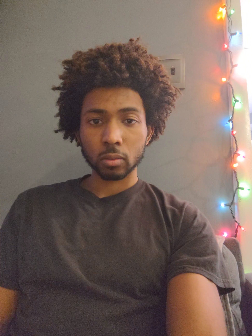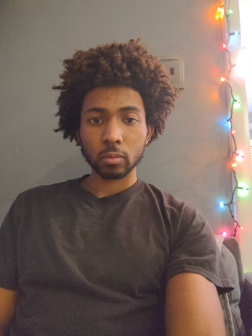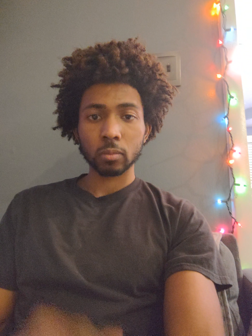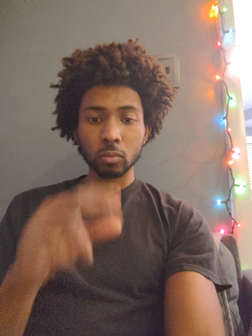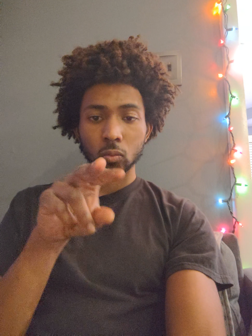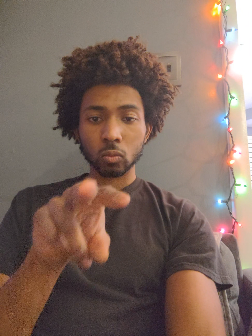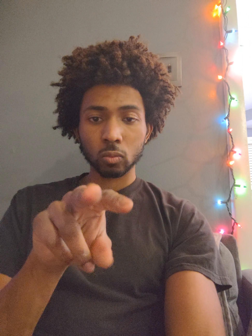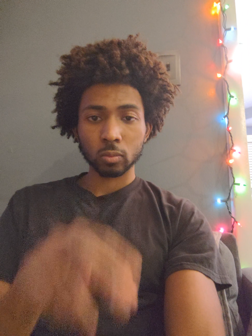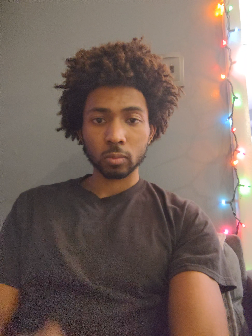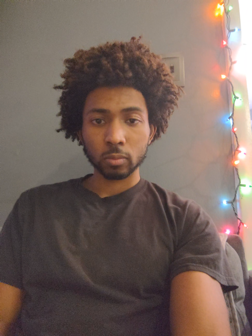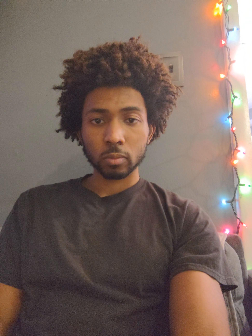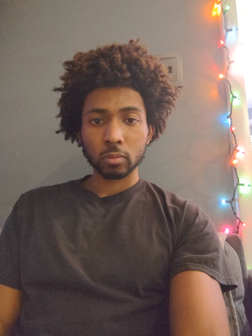look